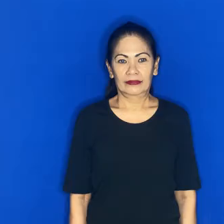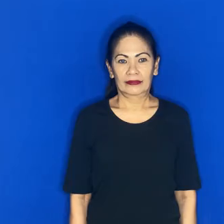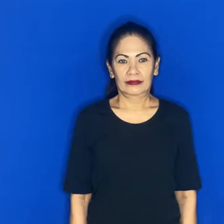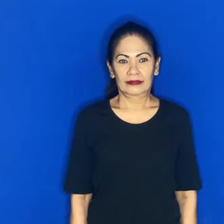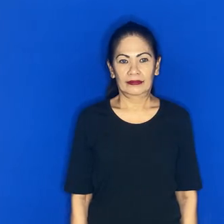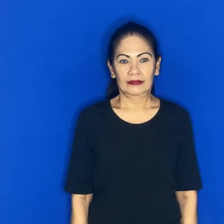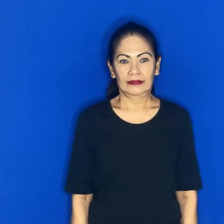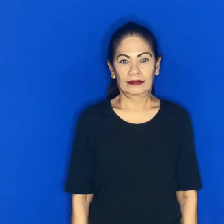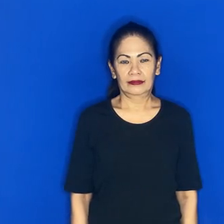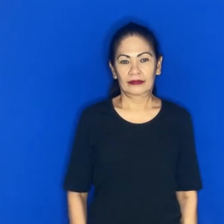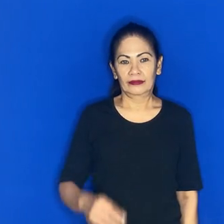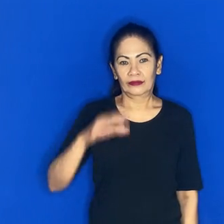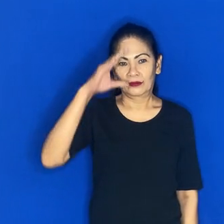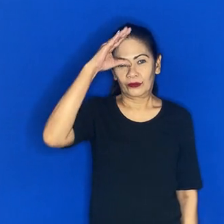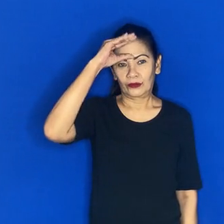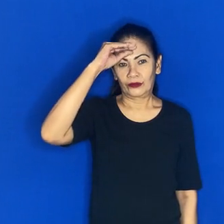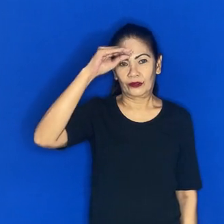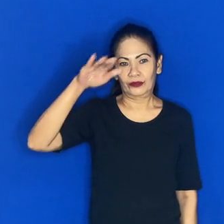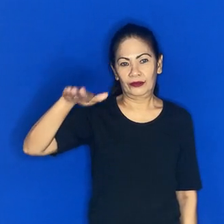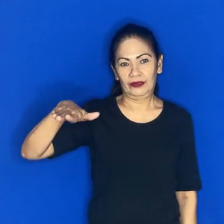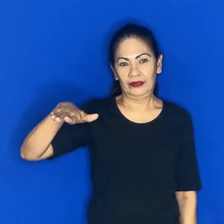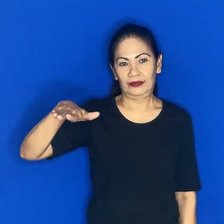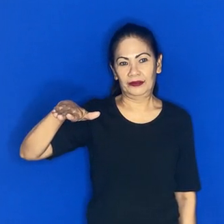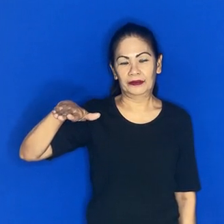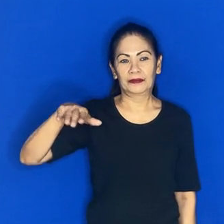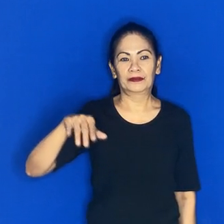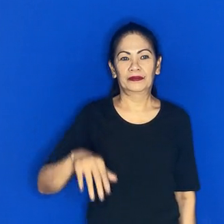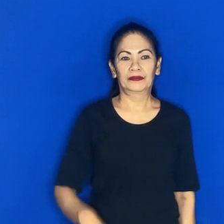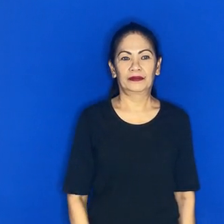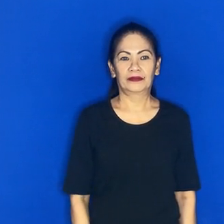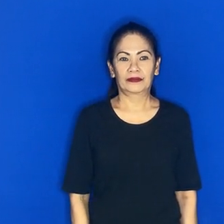boy